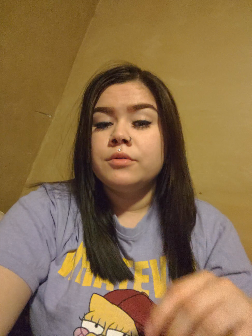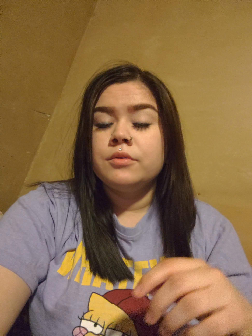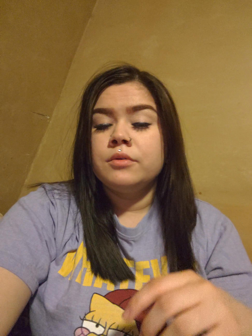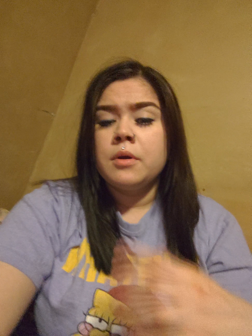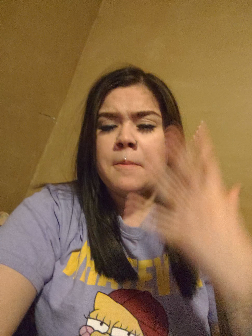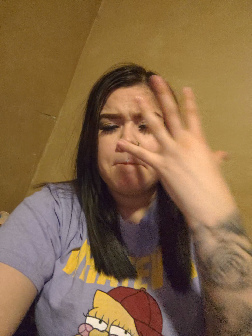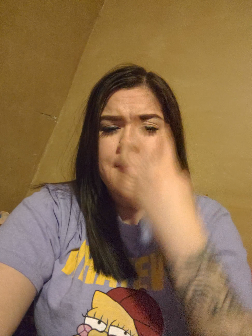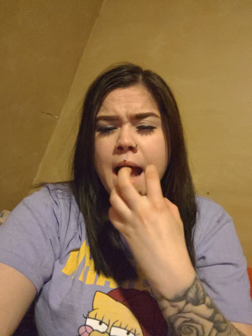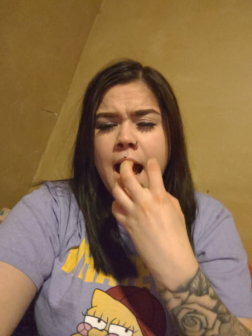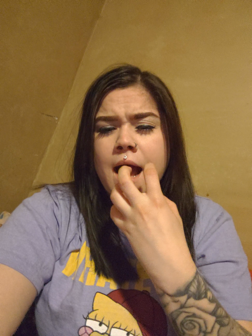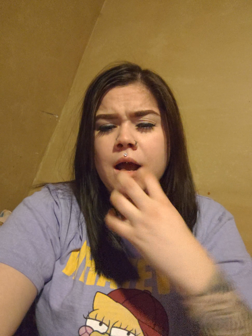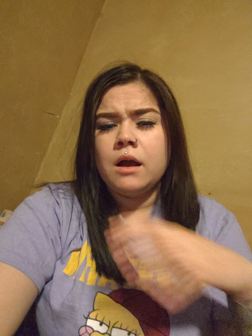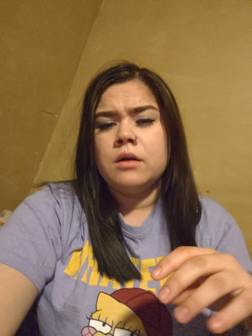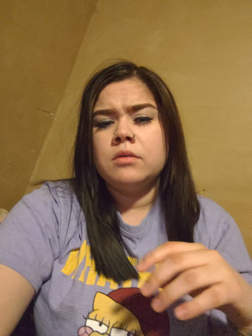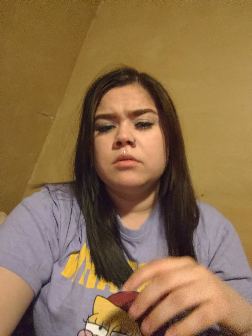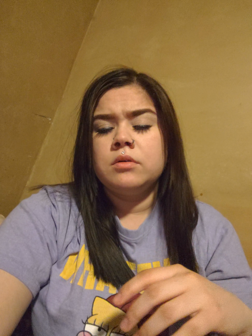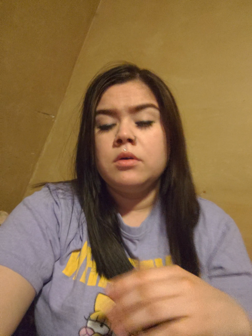mad